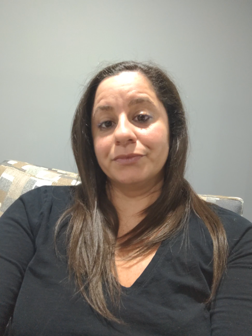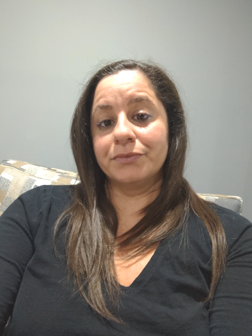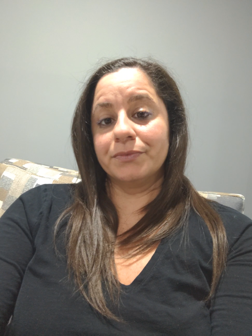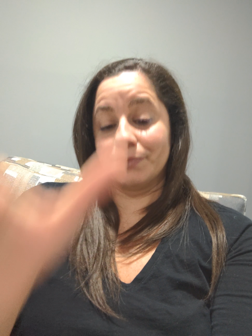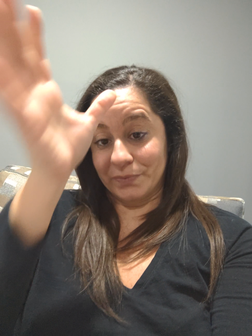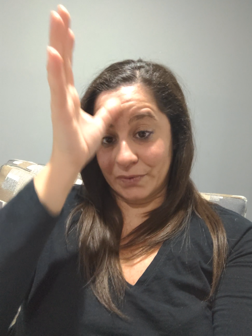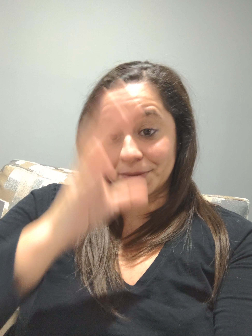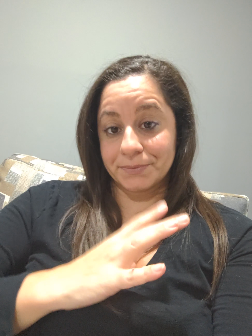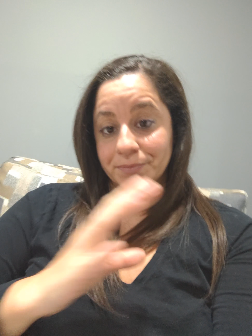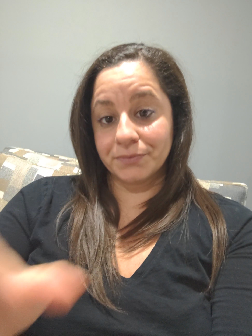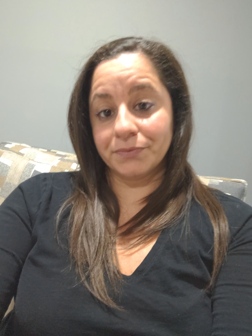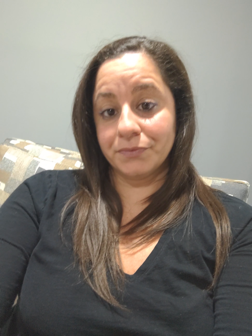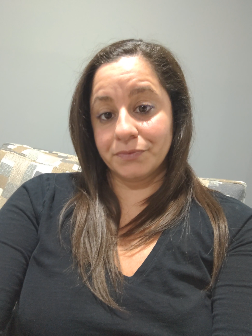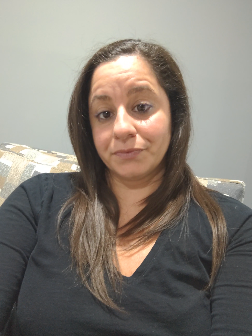man